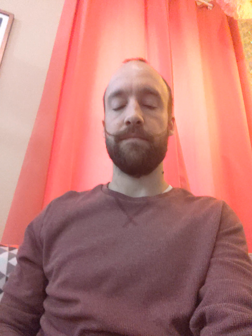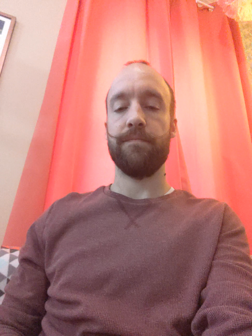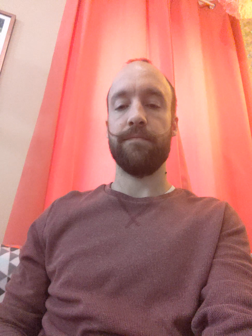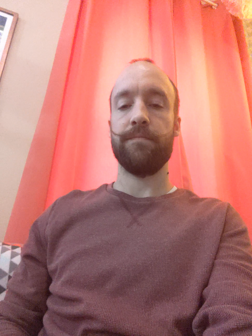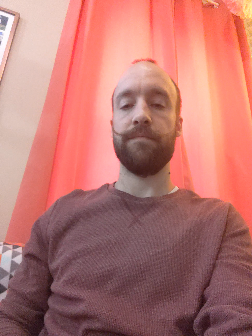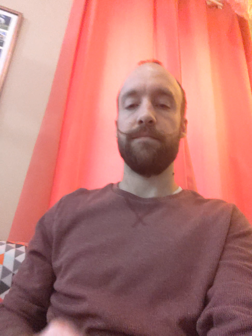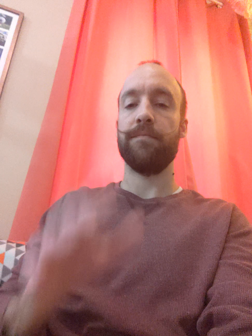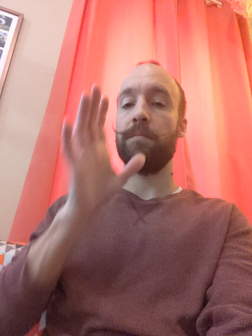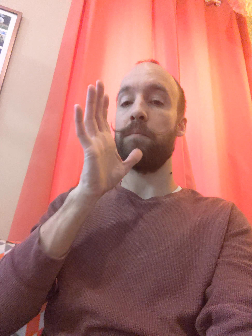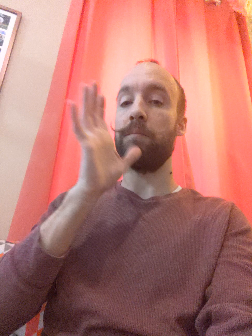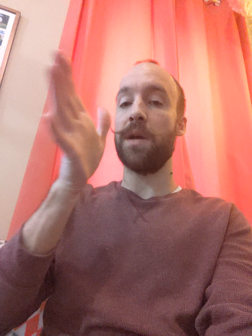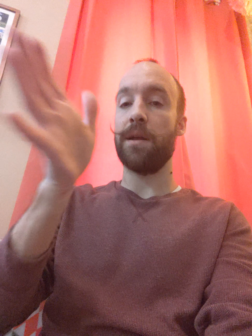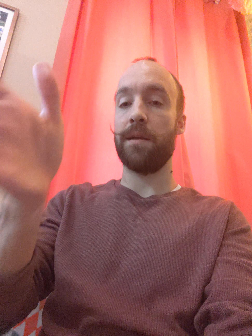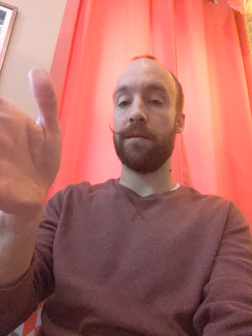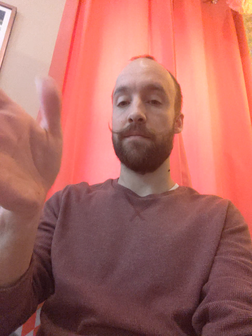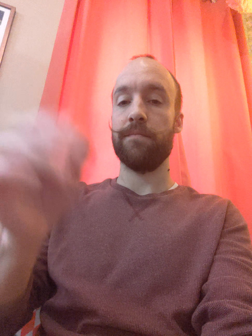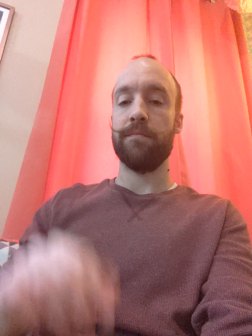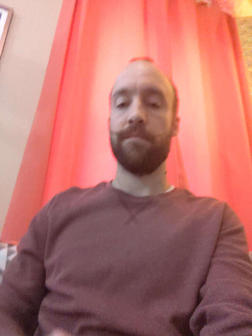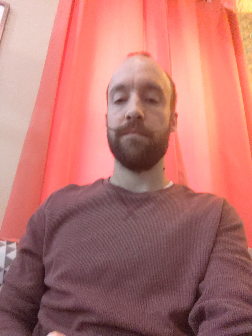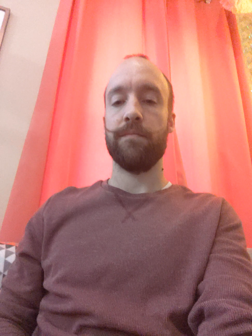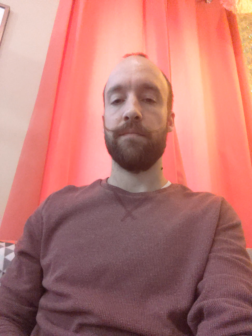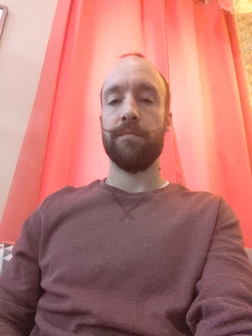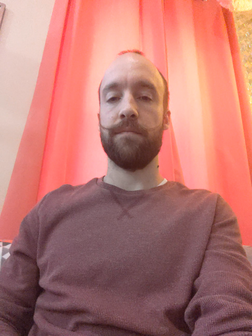grandma